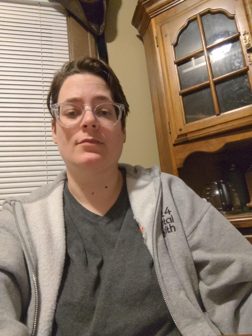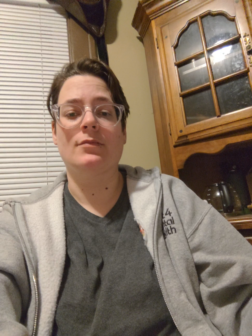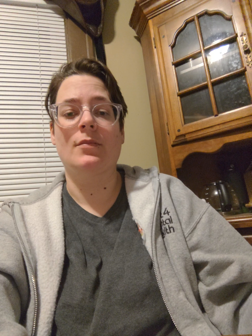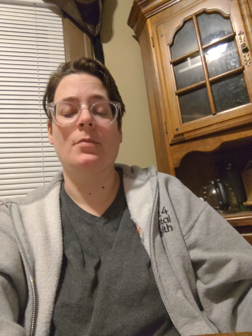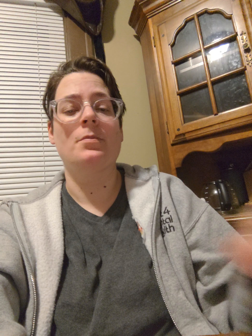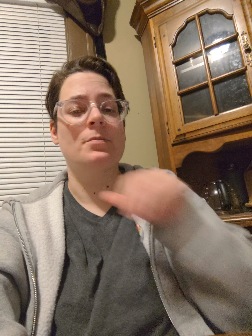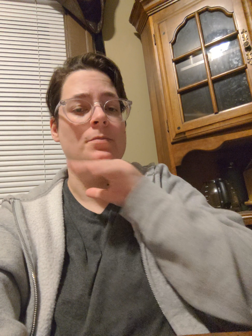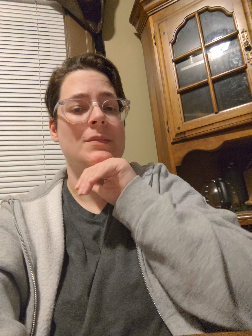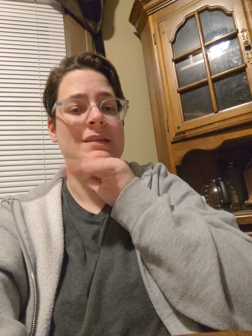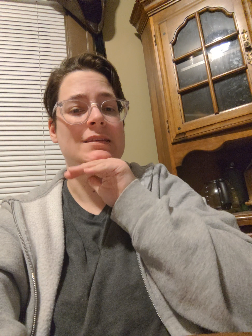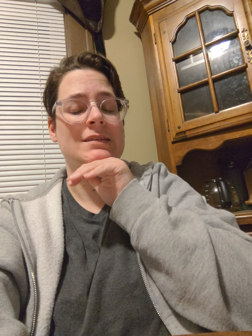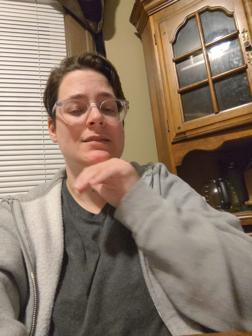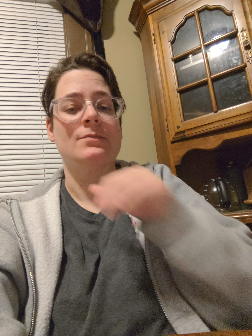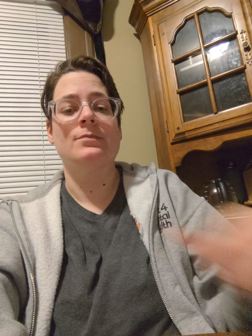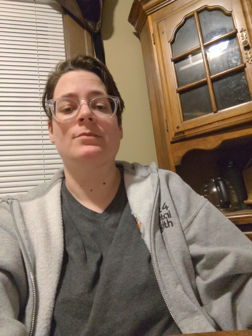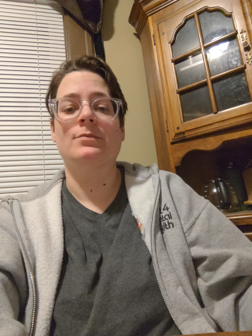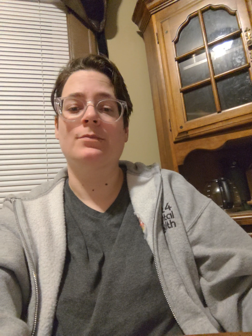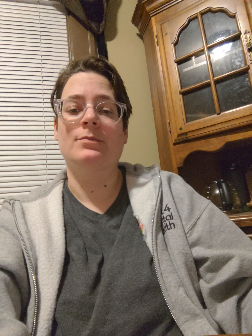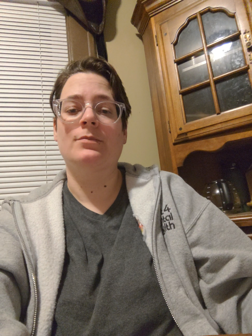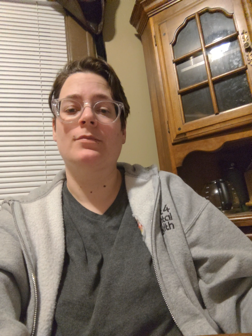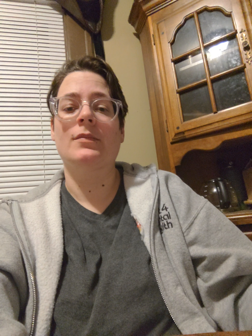pig